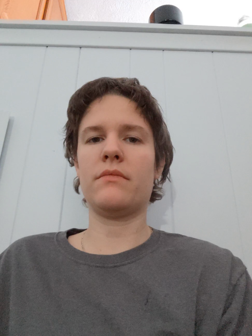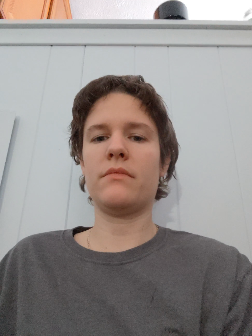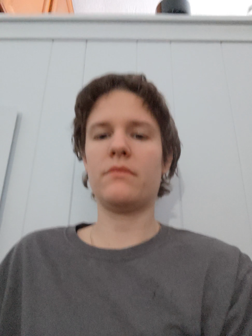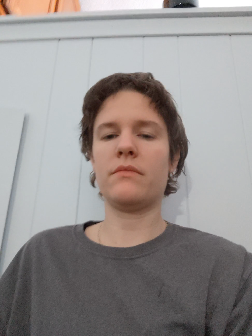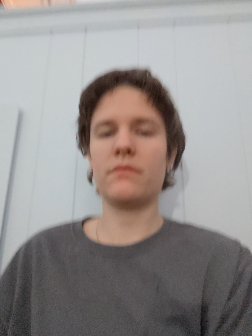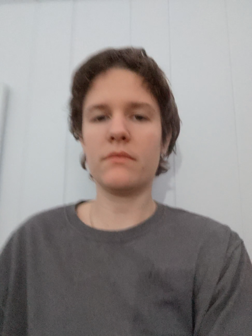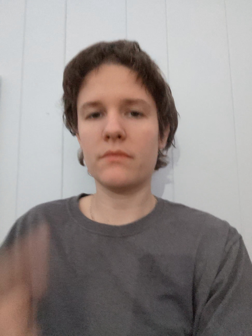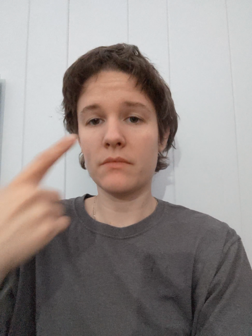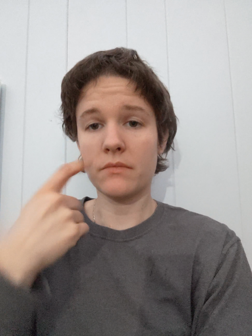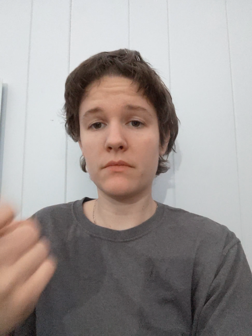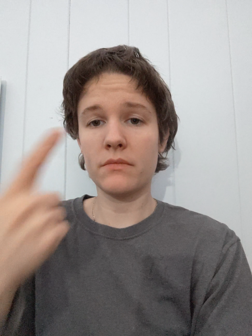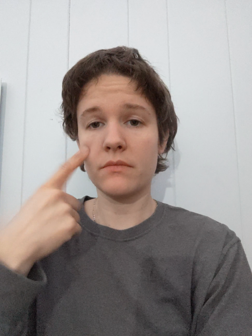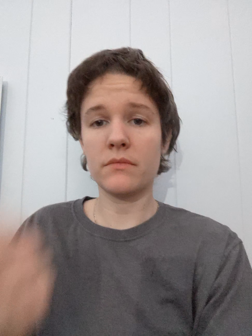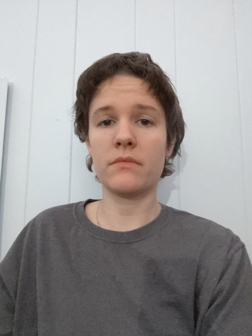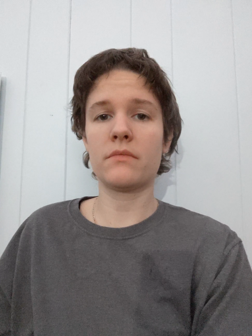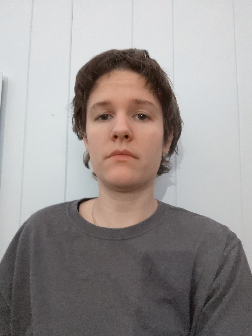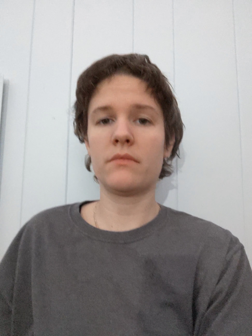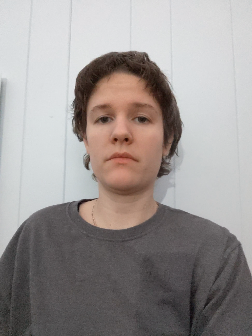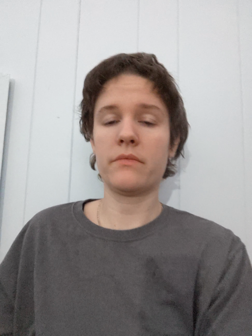cry